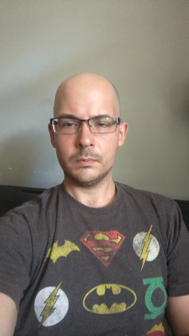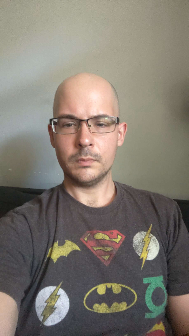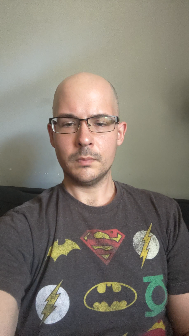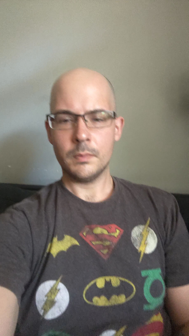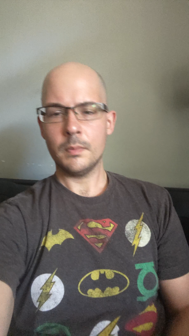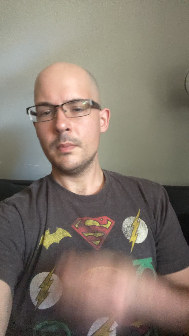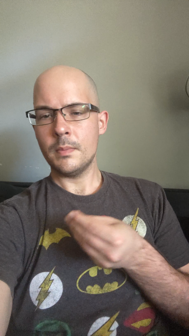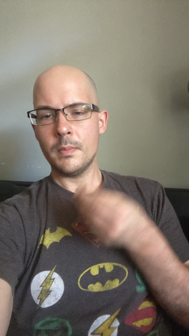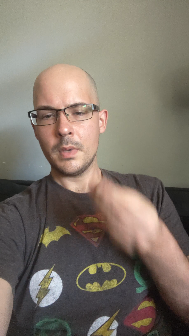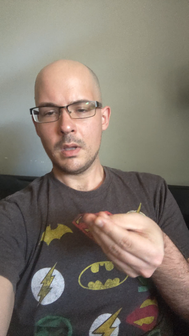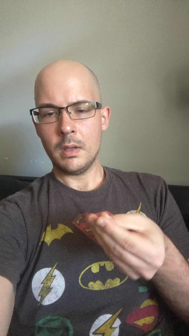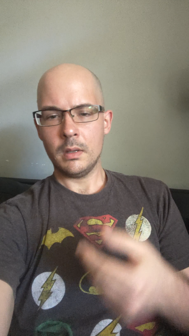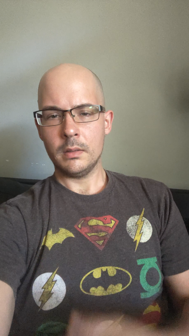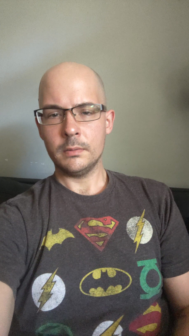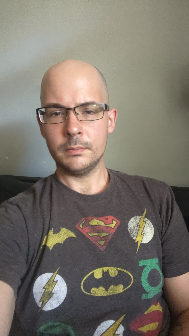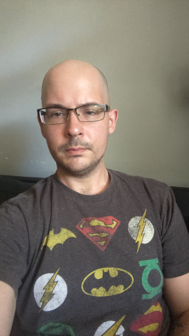buy